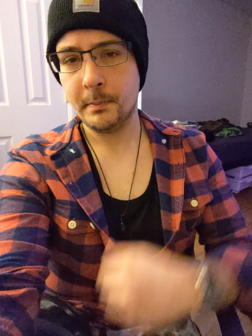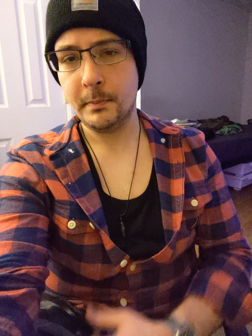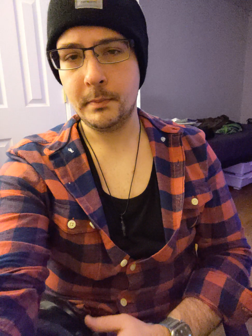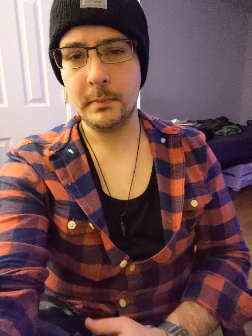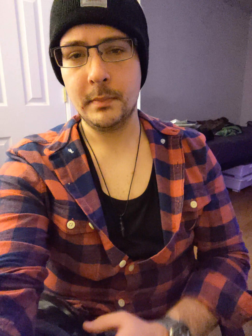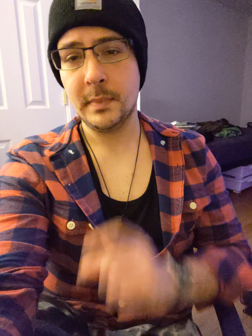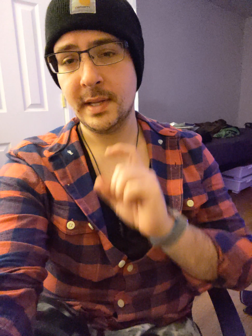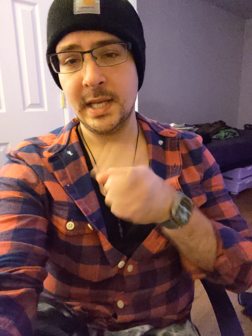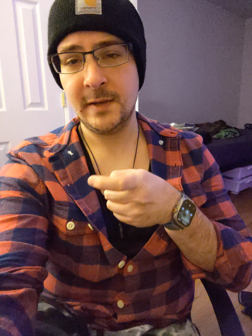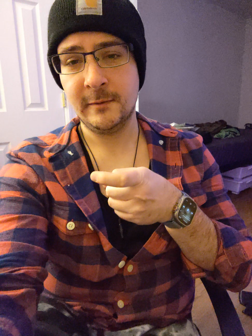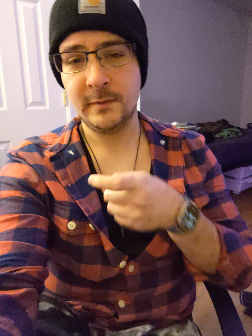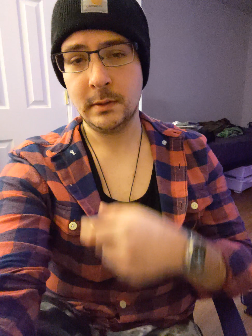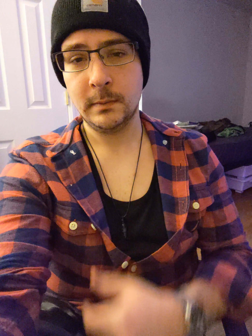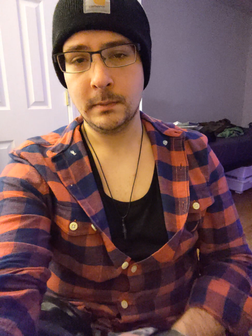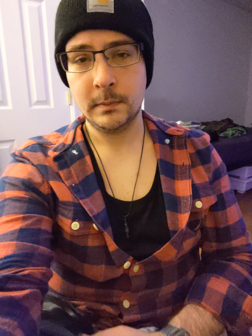gift